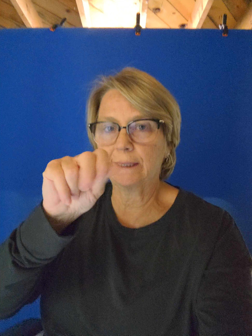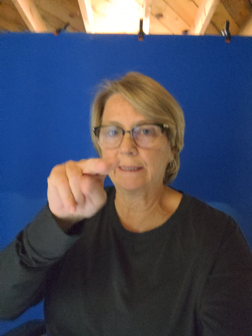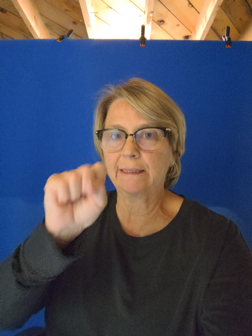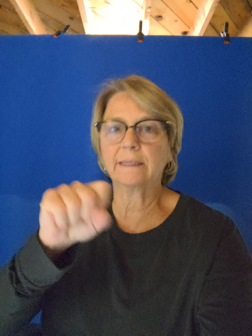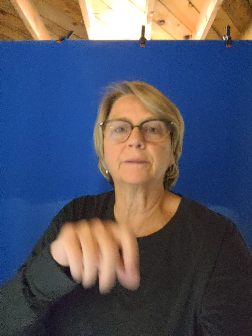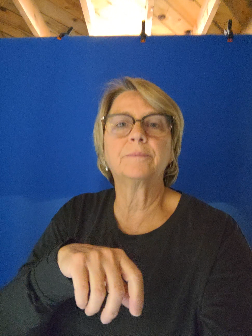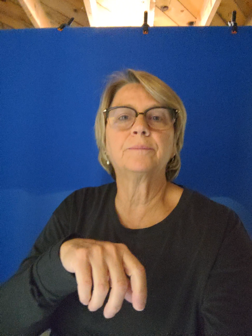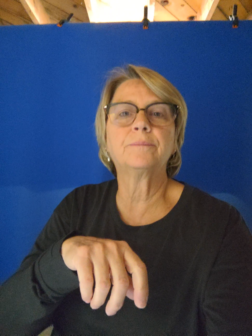jeans